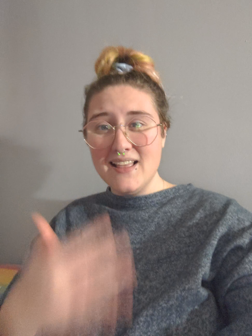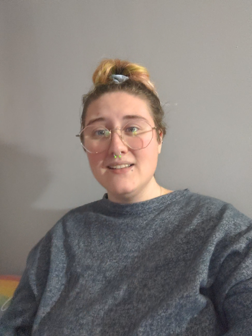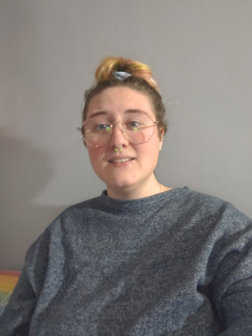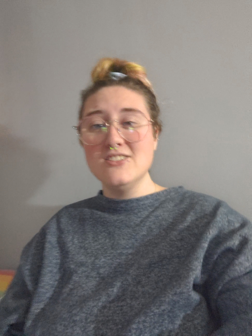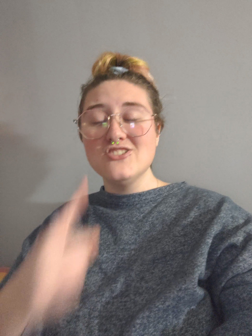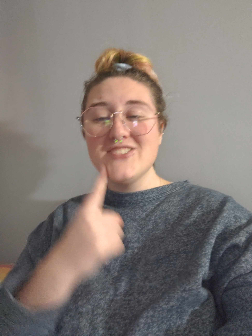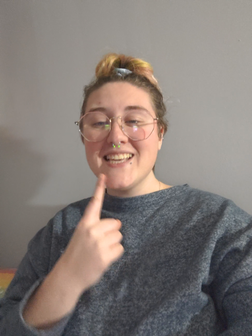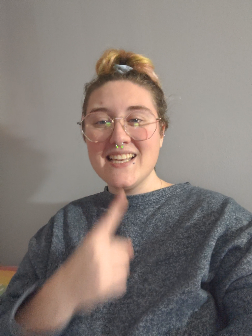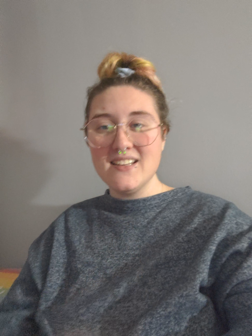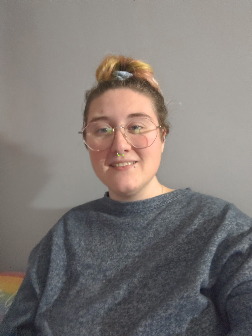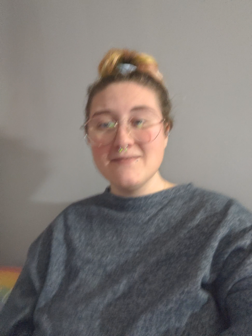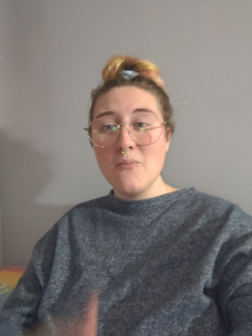chin